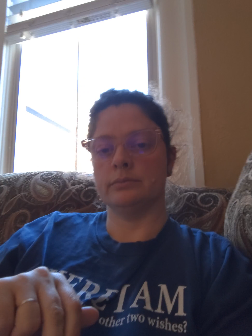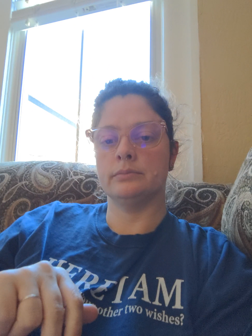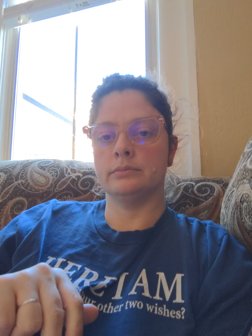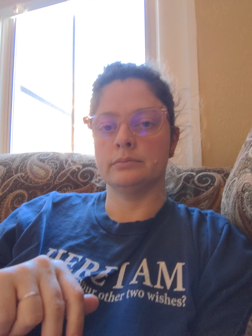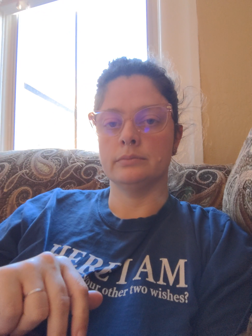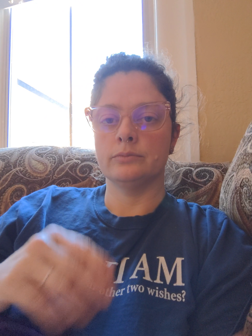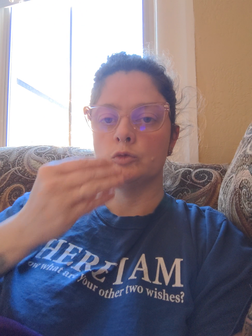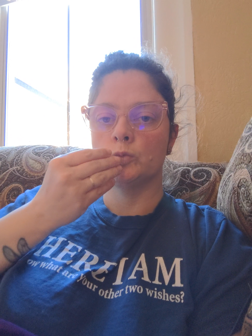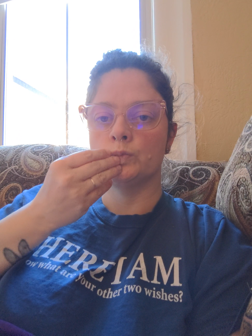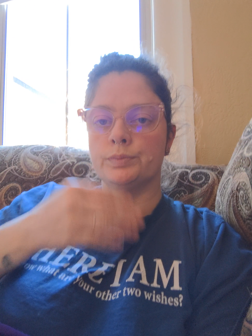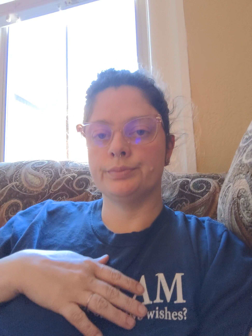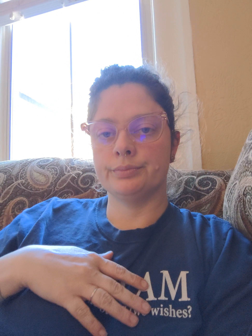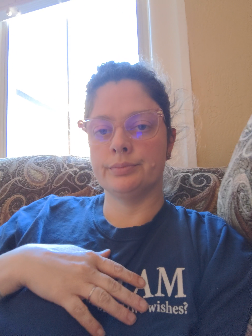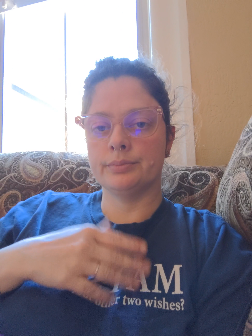food